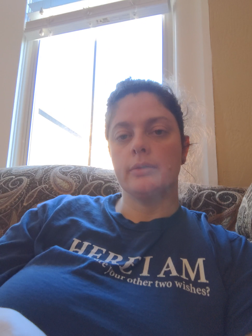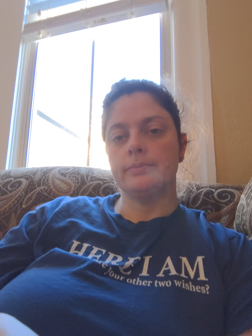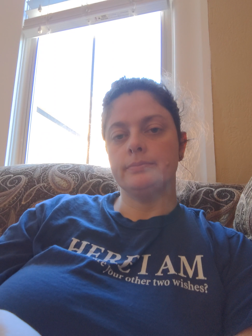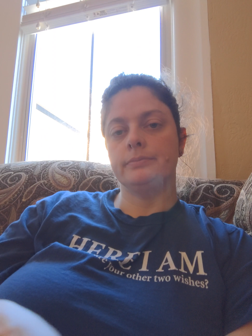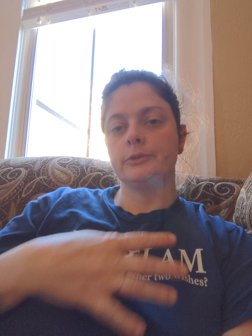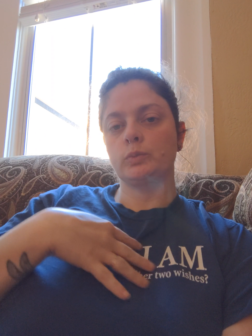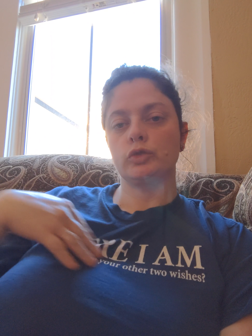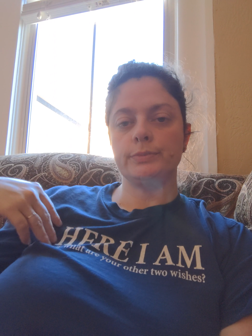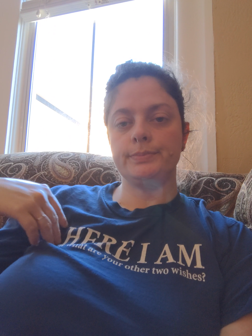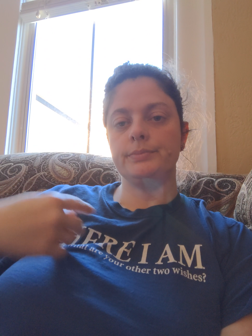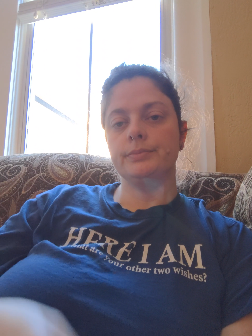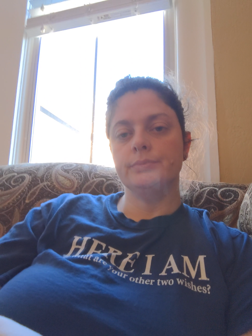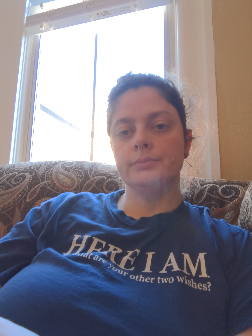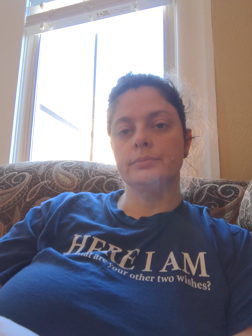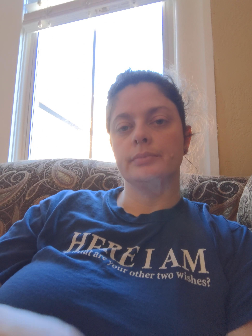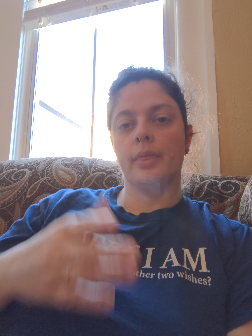zebra